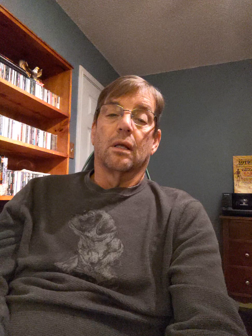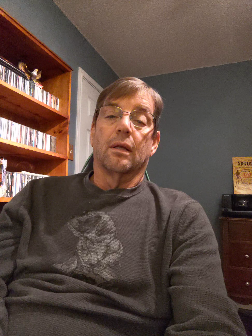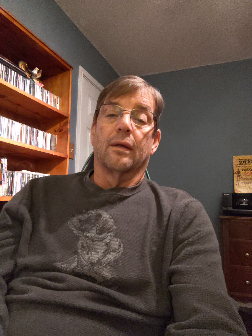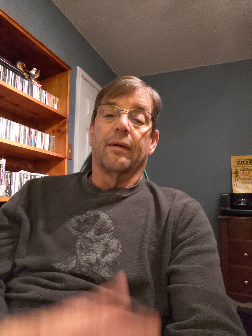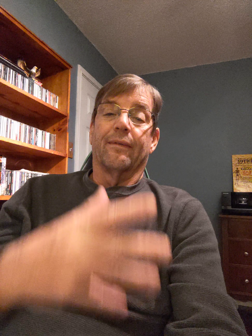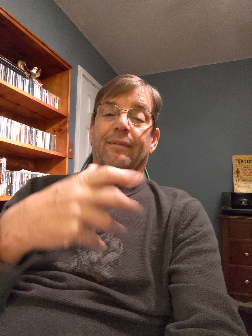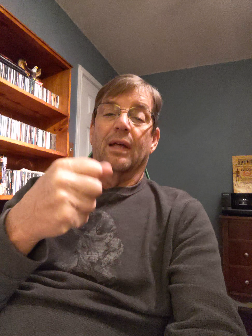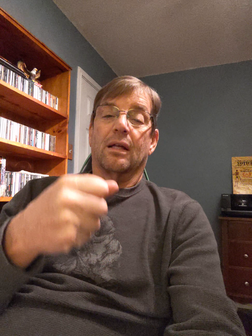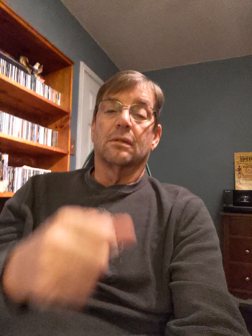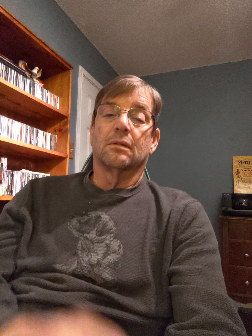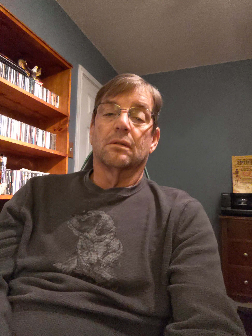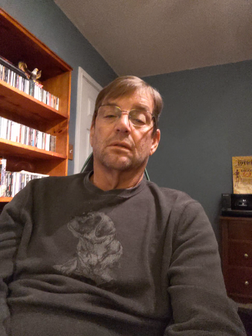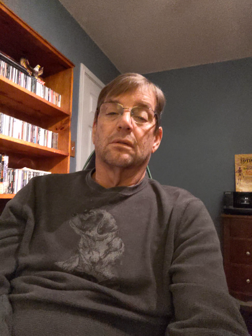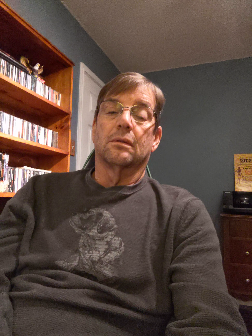fast